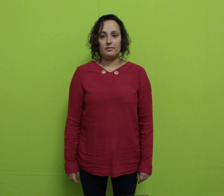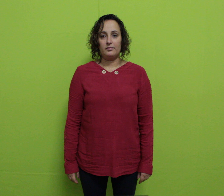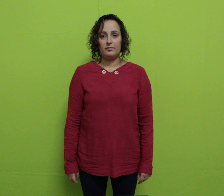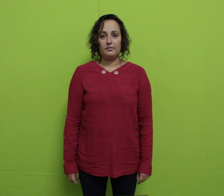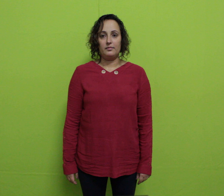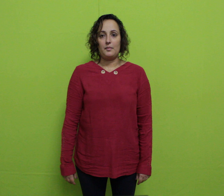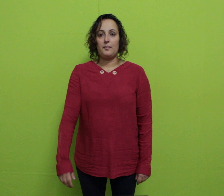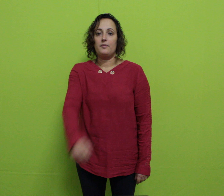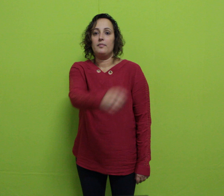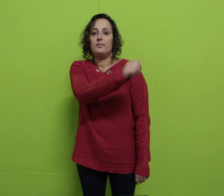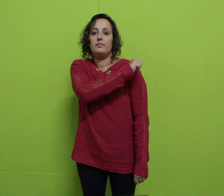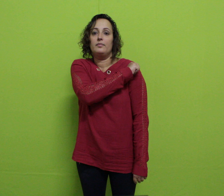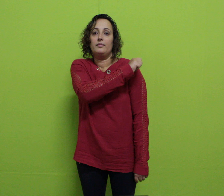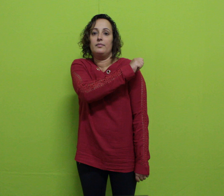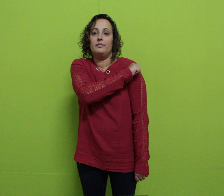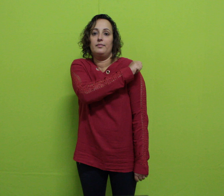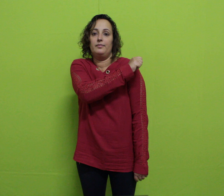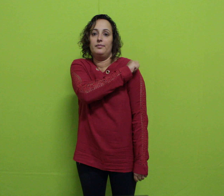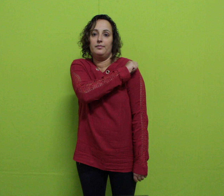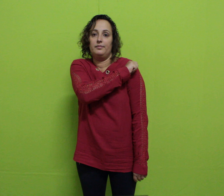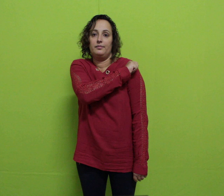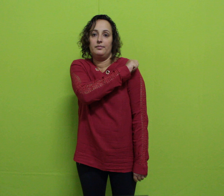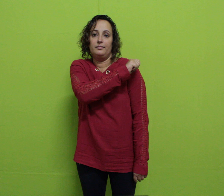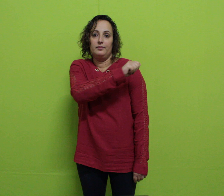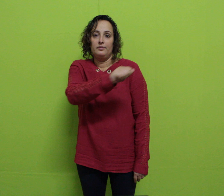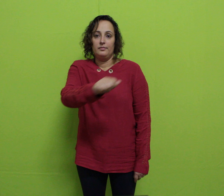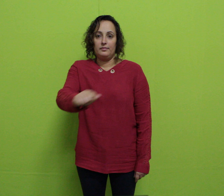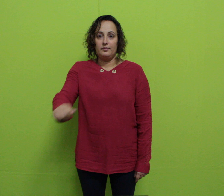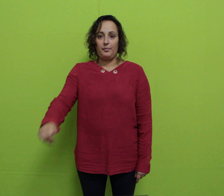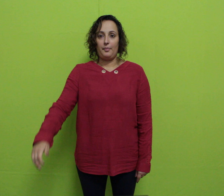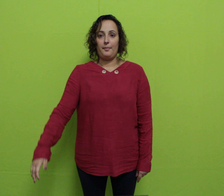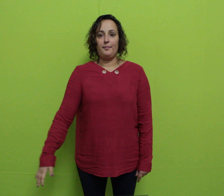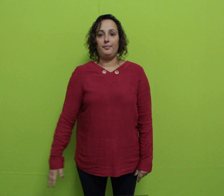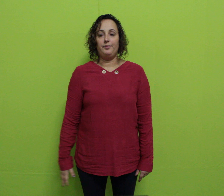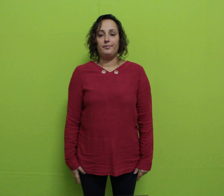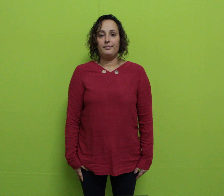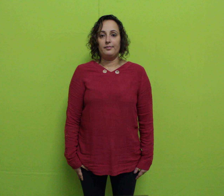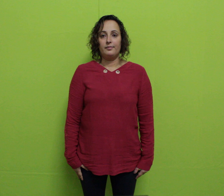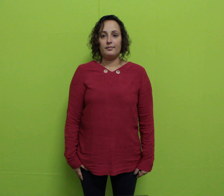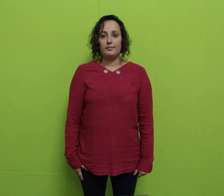aluno